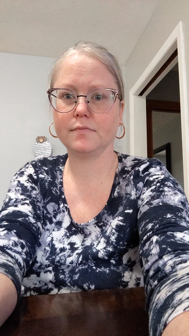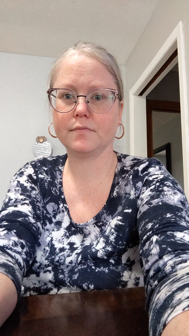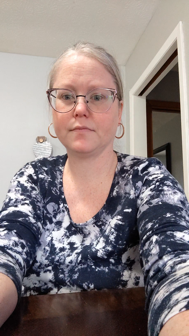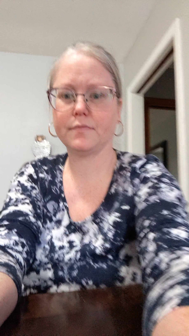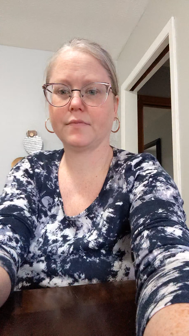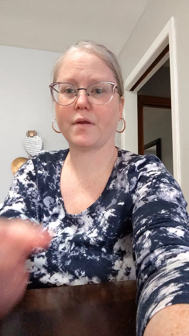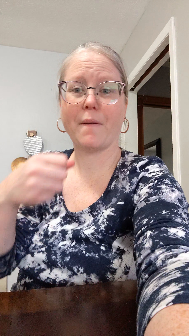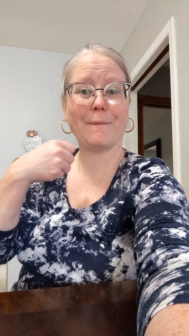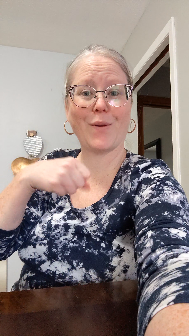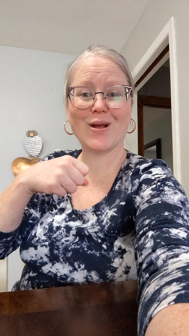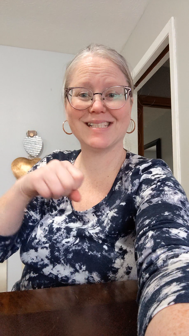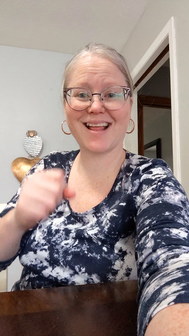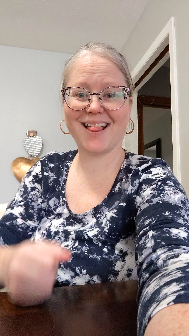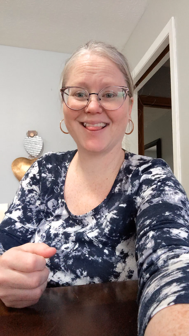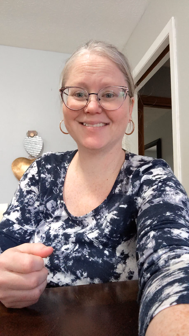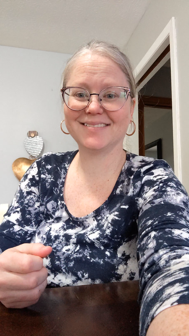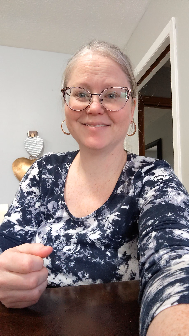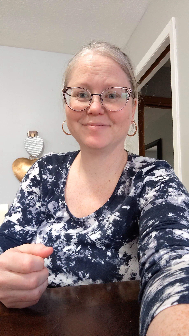motorcycle